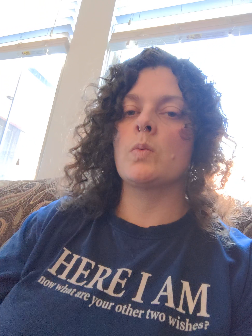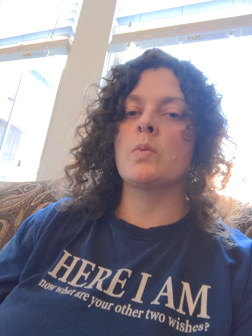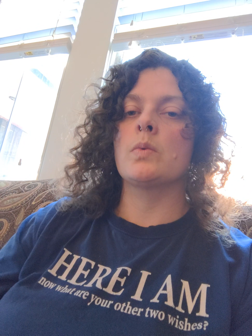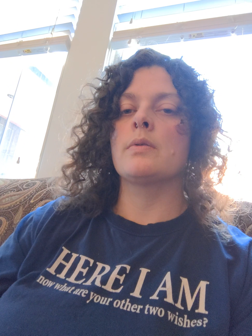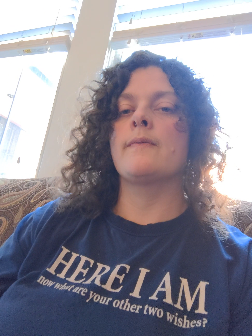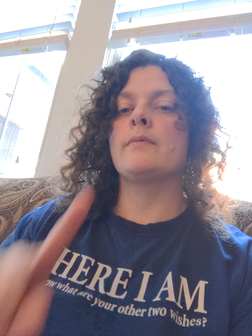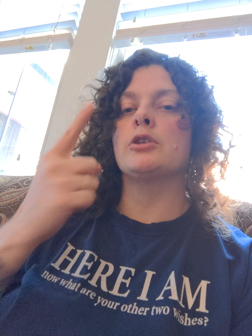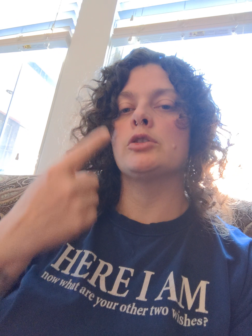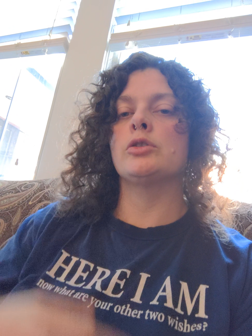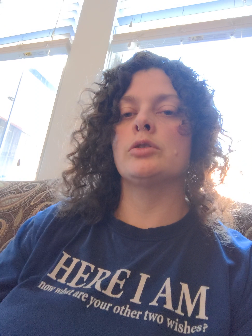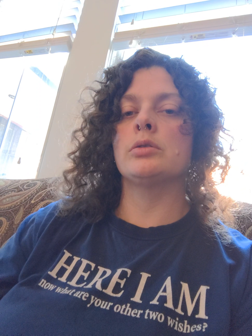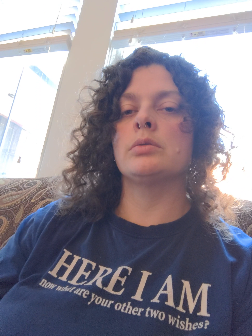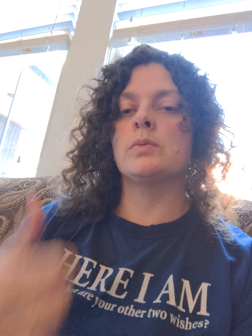first